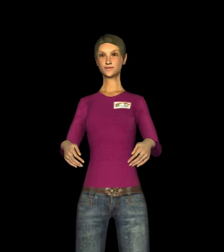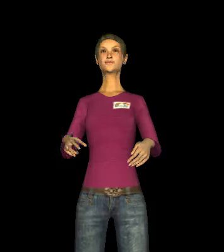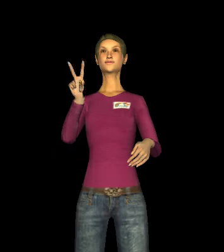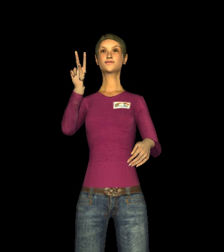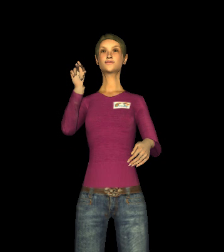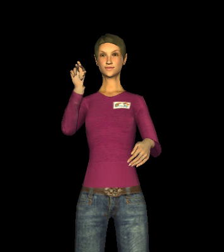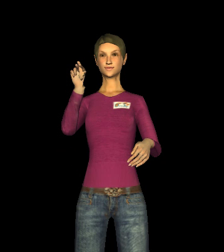30